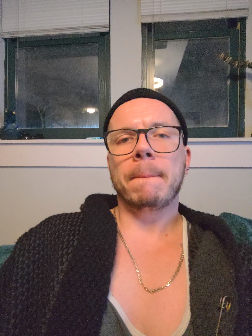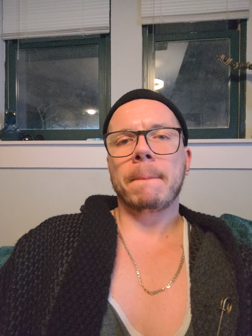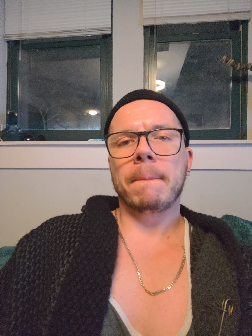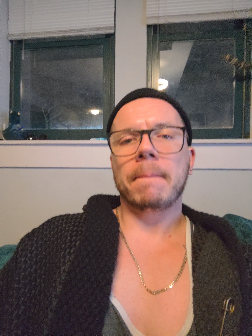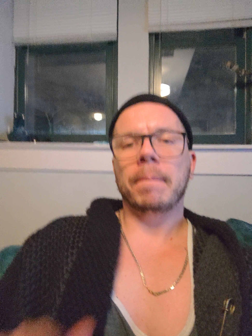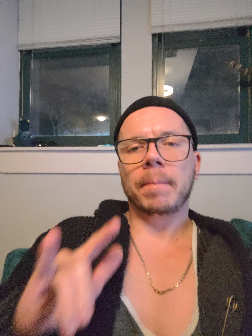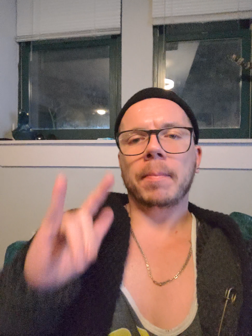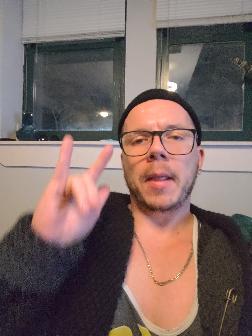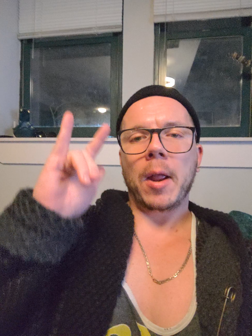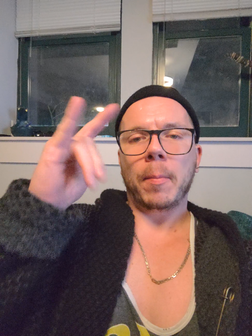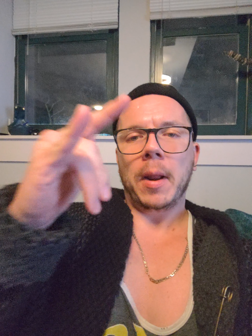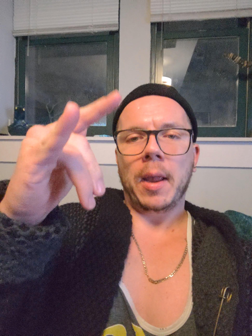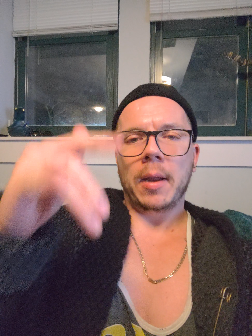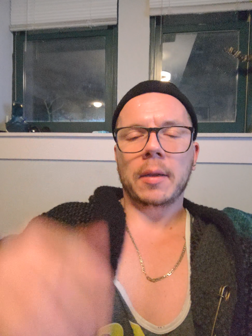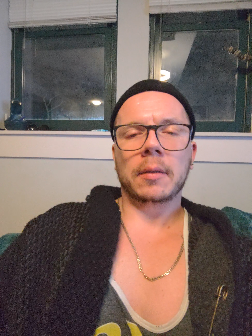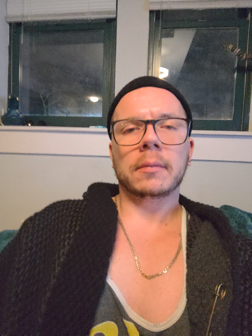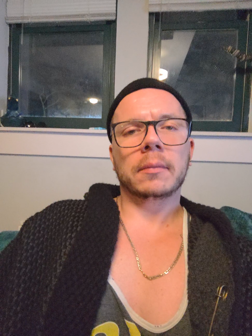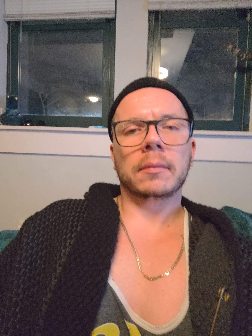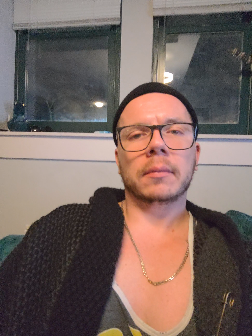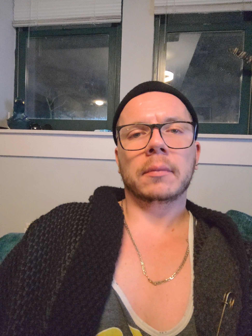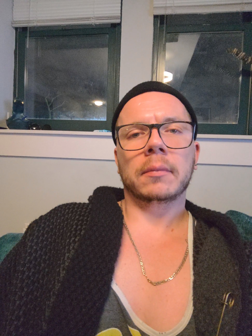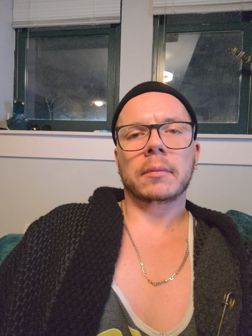airplane